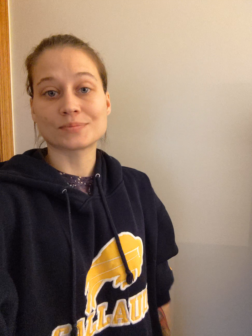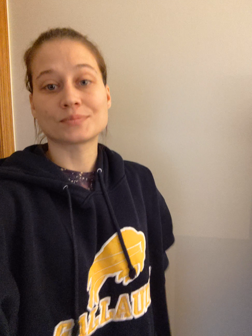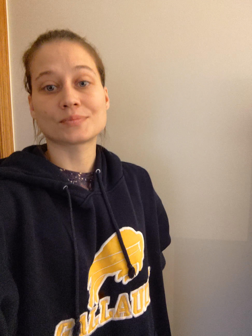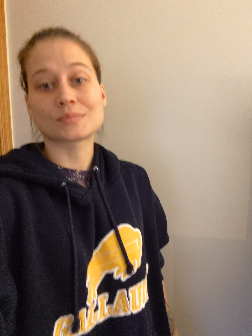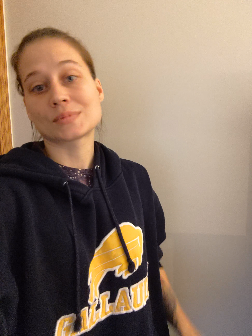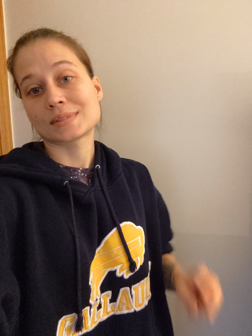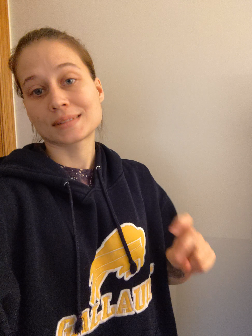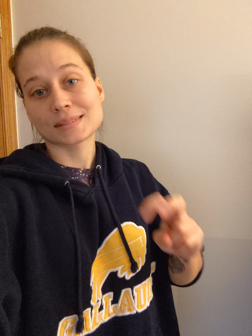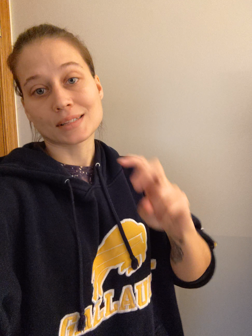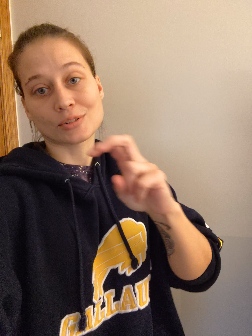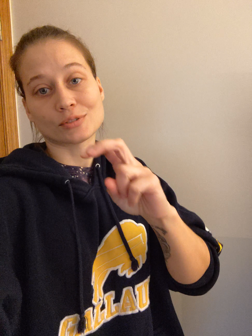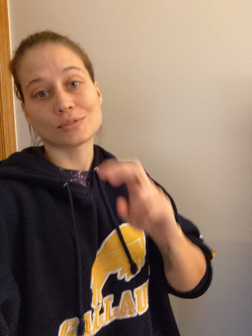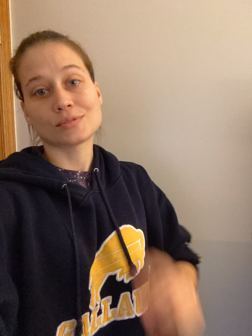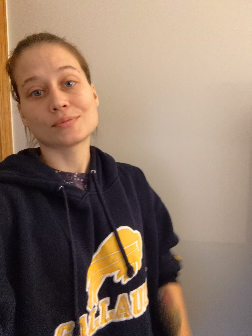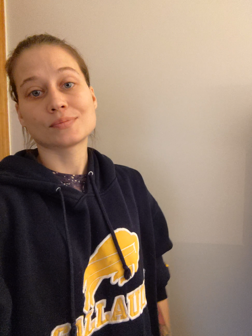stairs